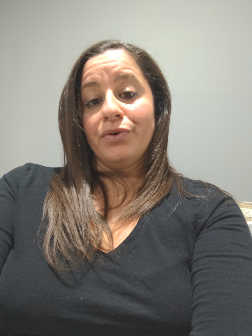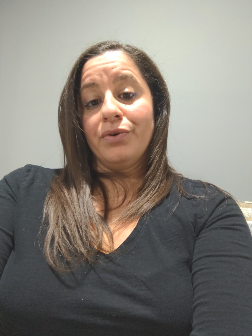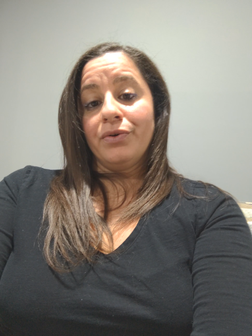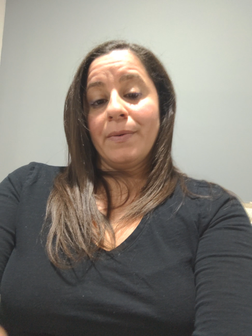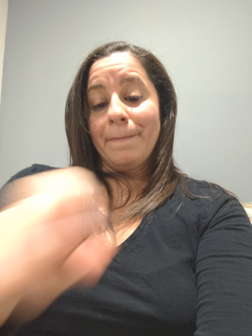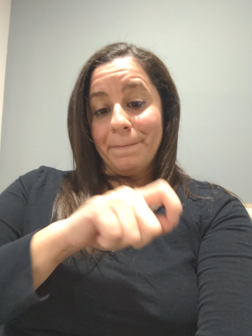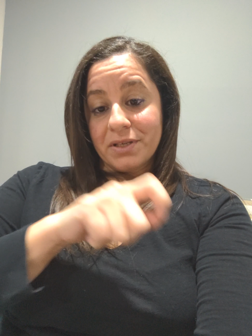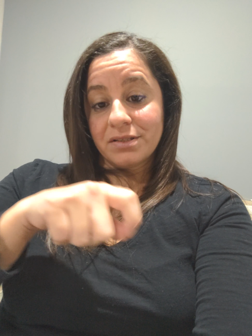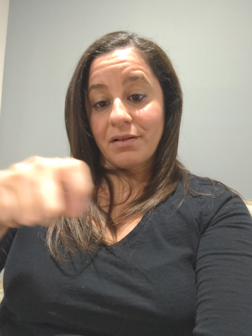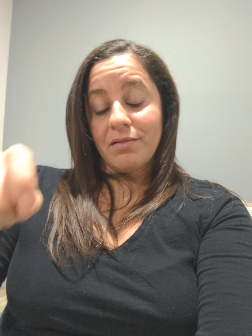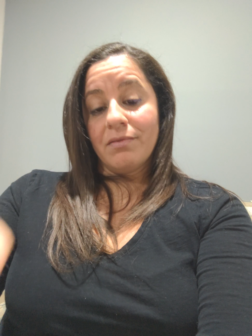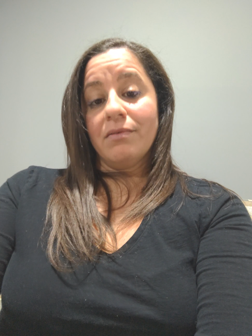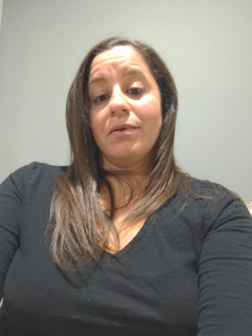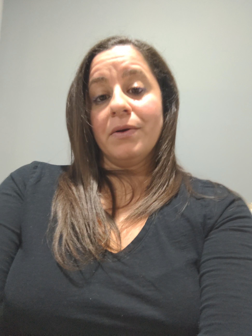pencil